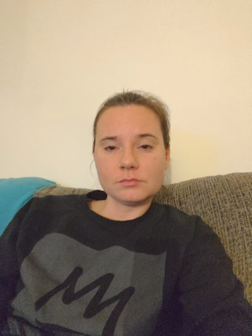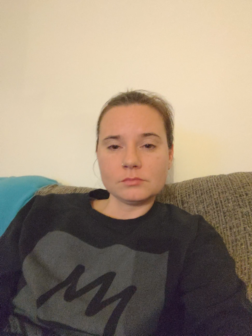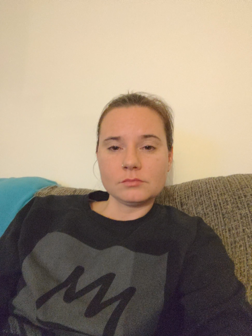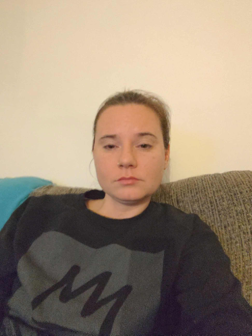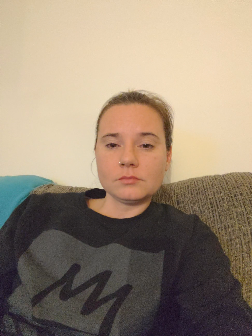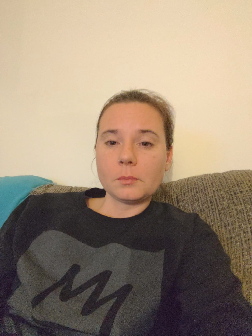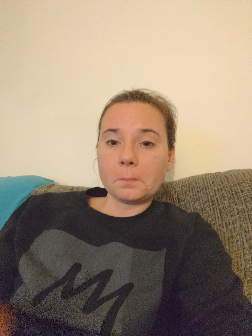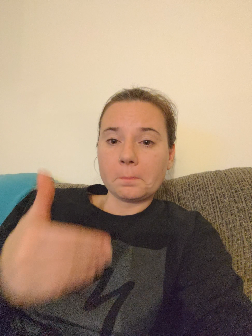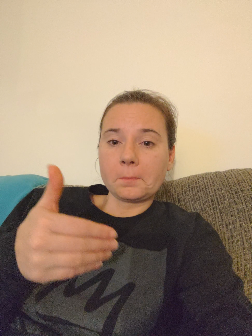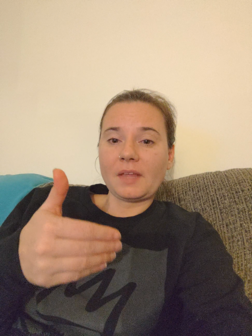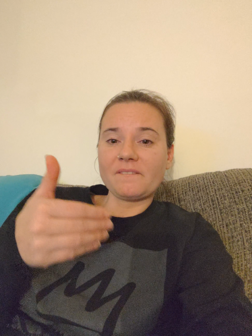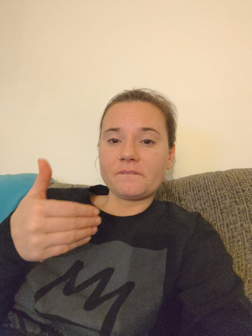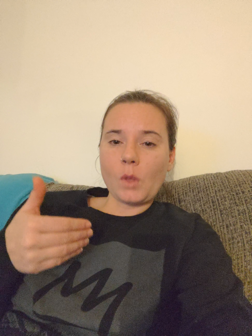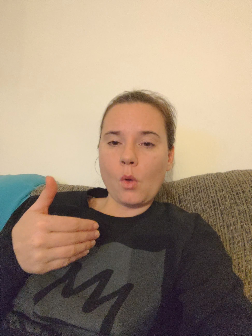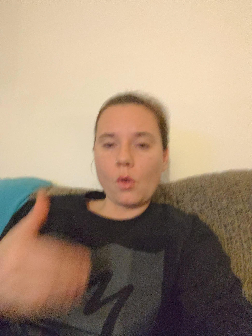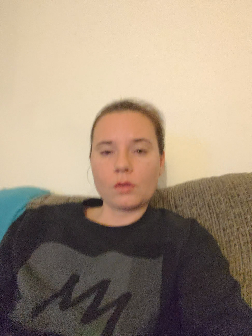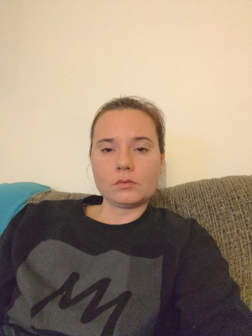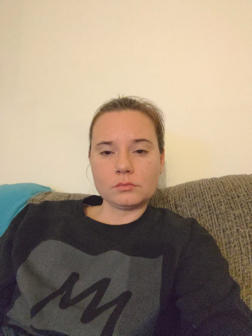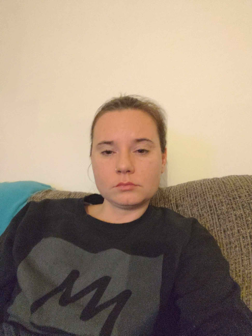before